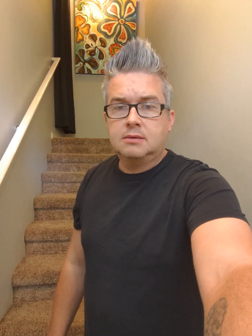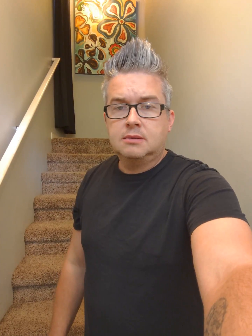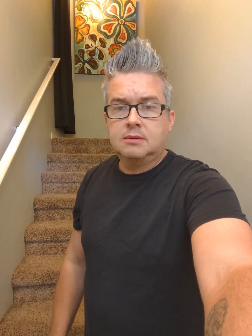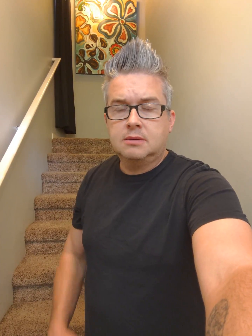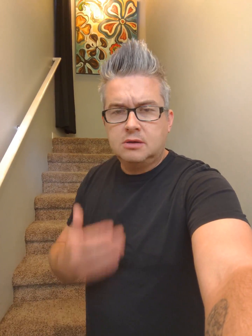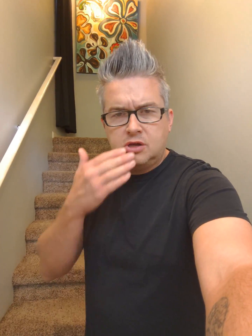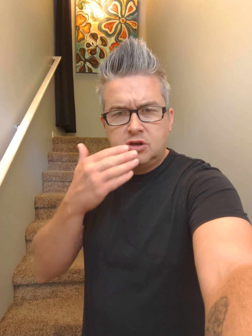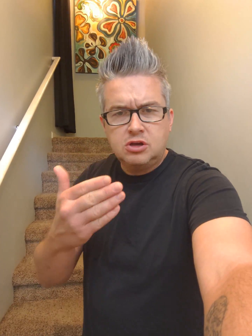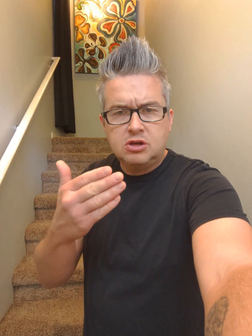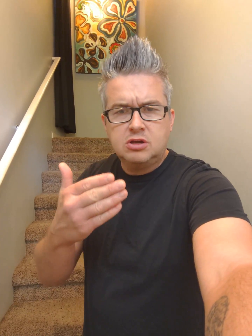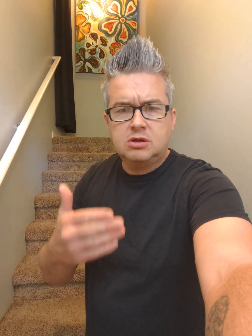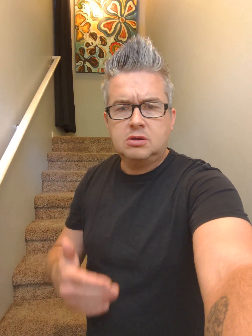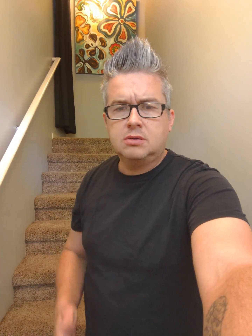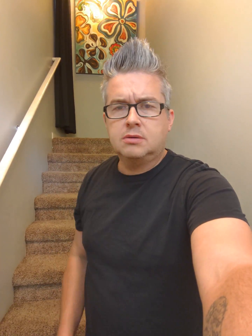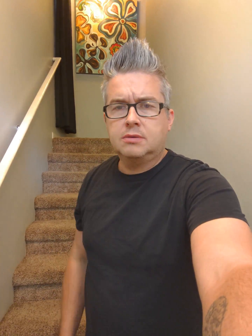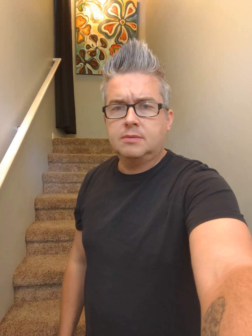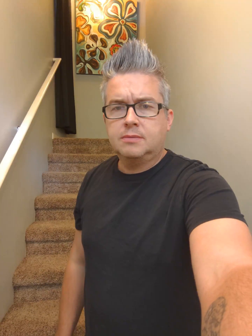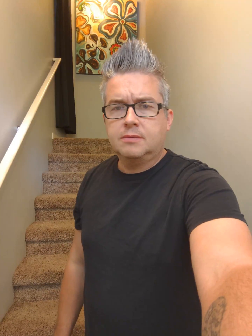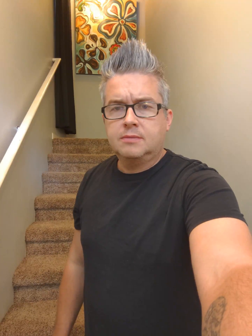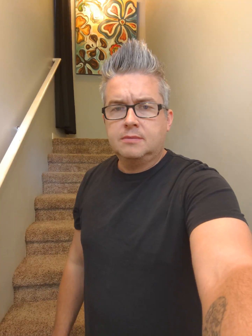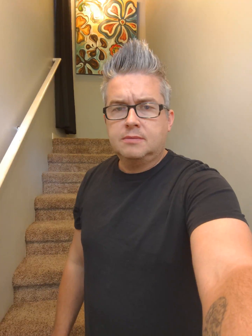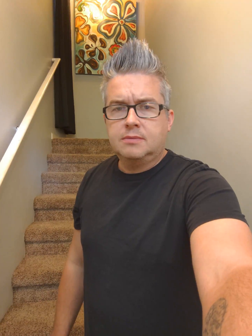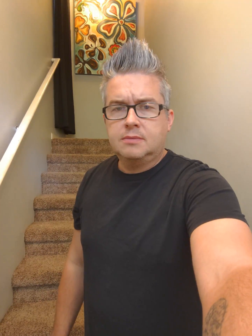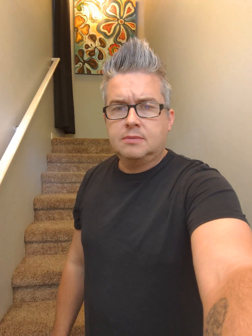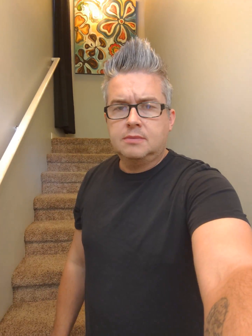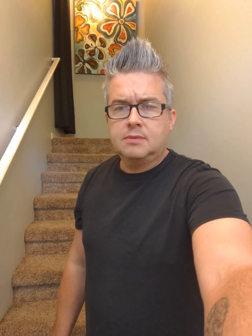good